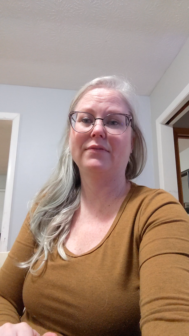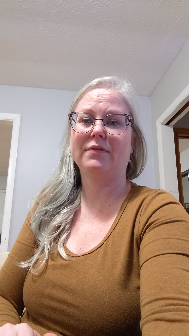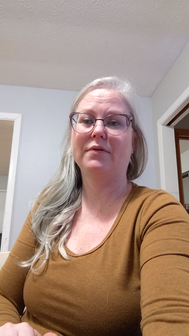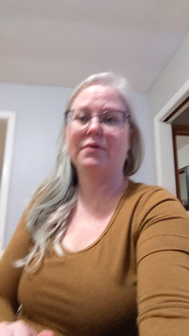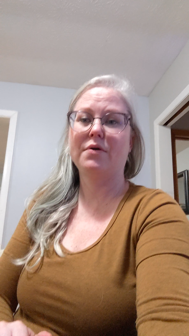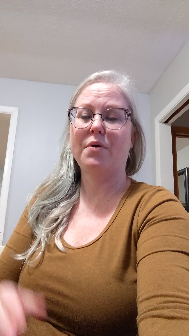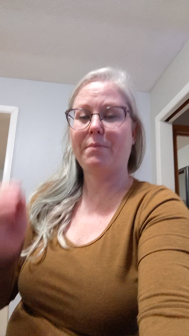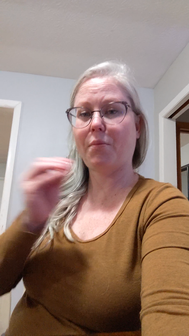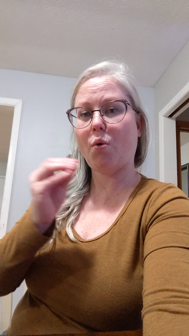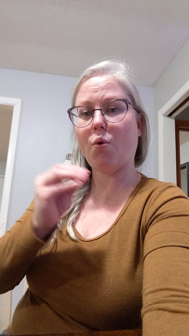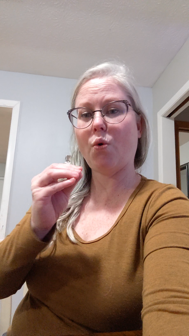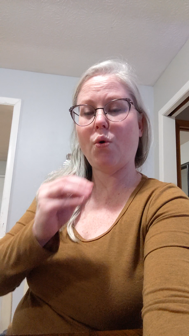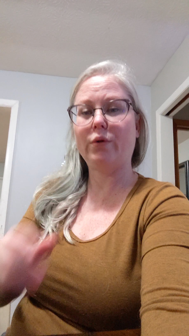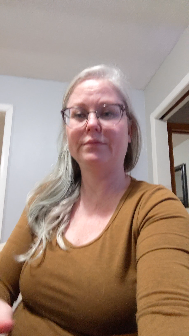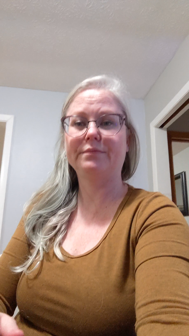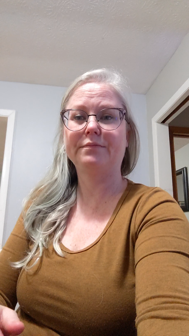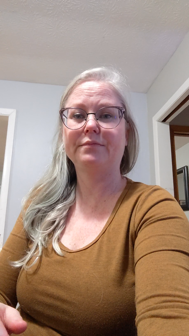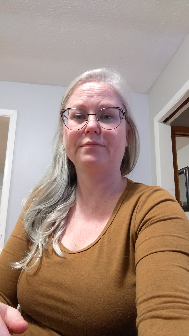more